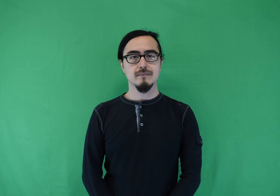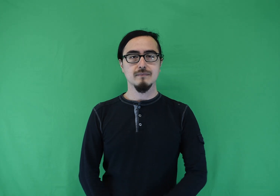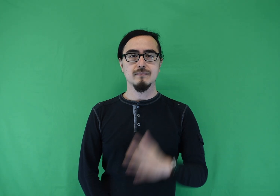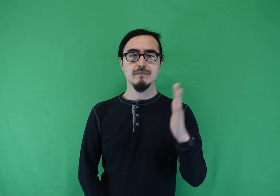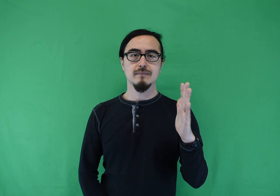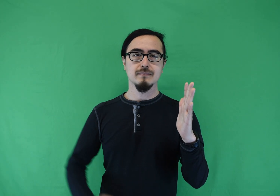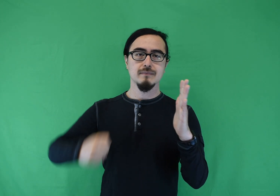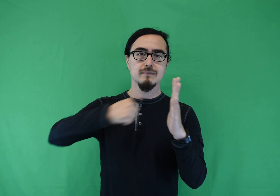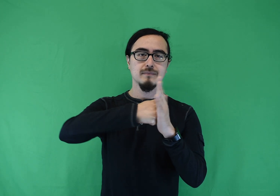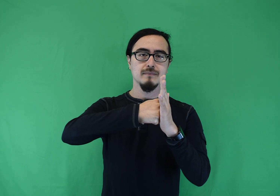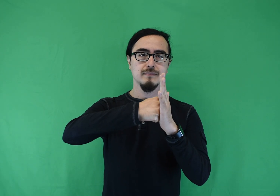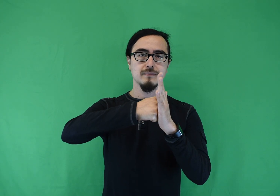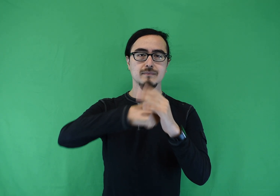golpe